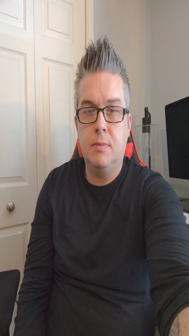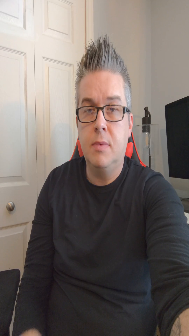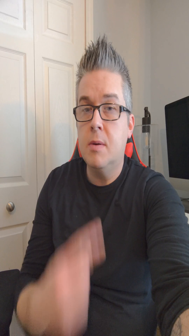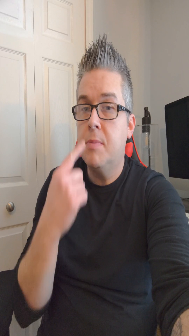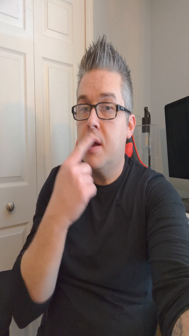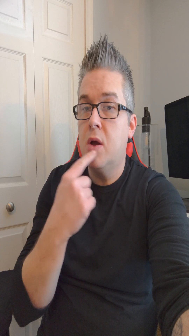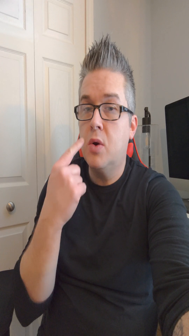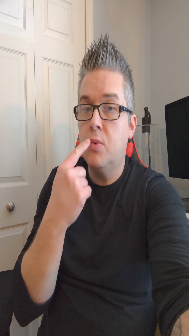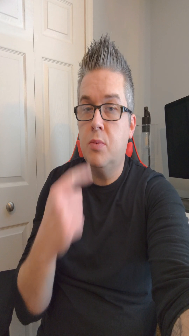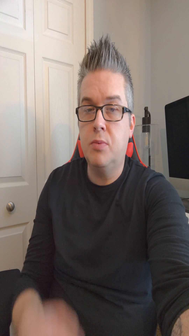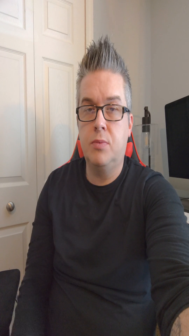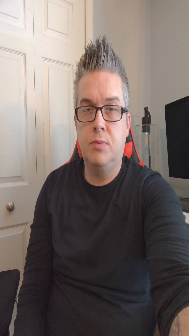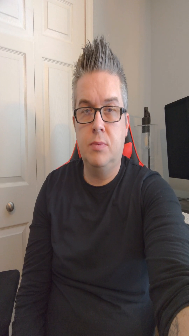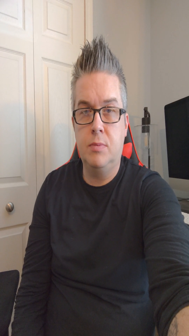mouth